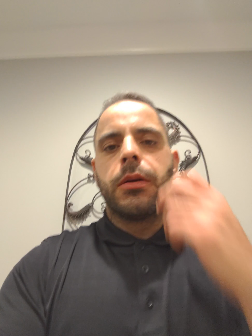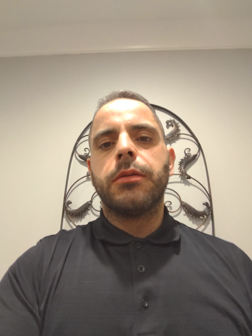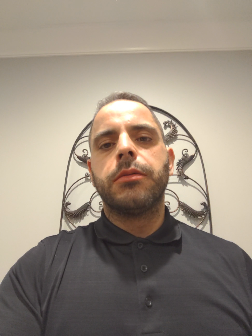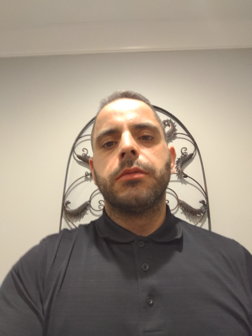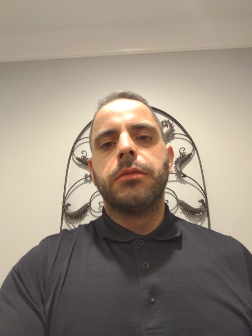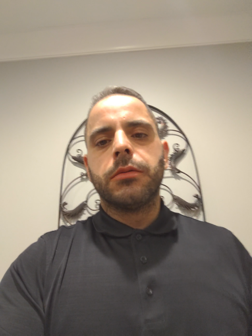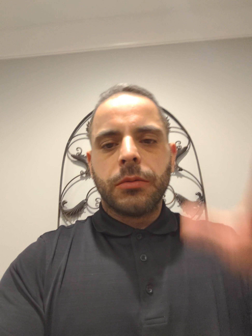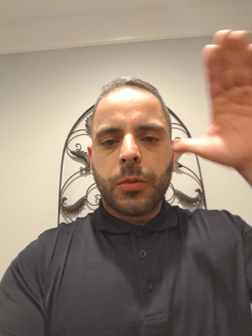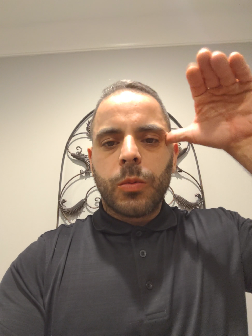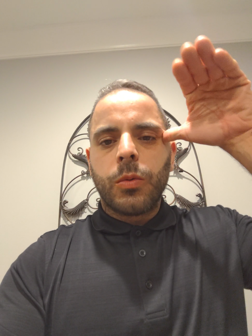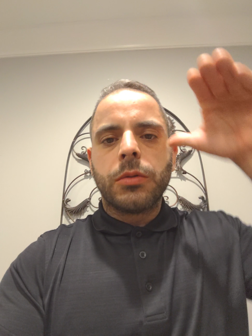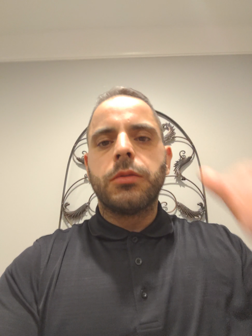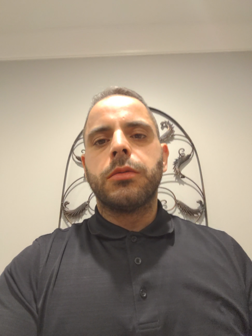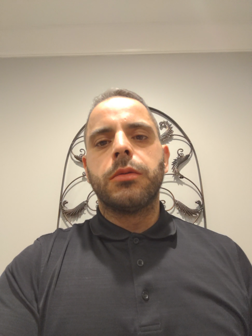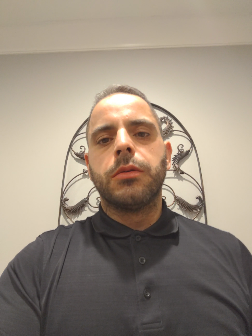donkey